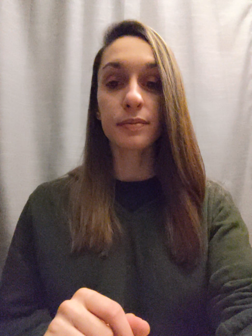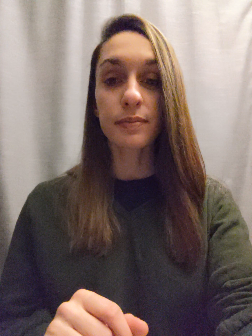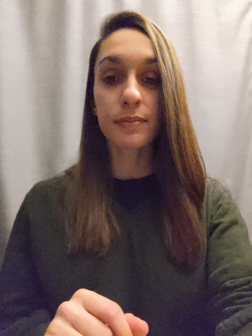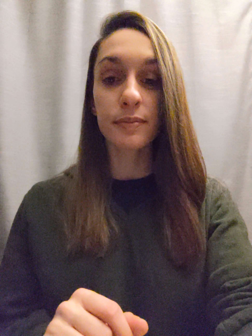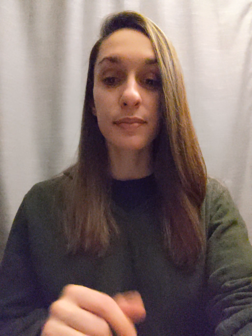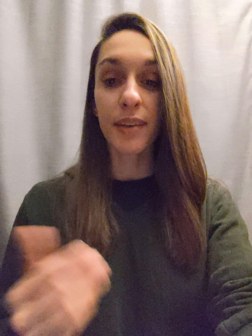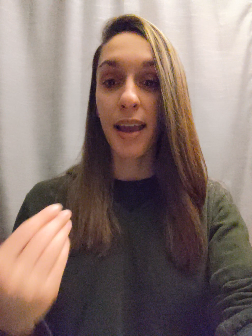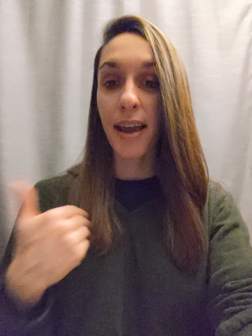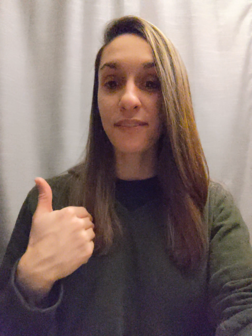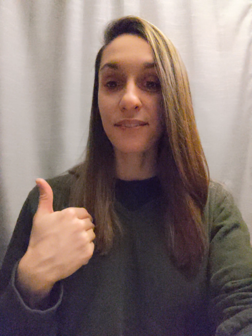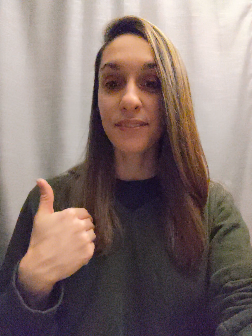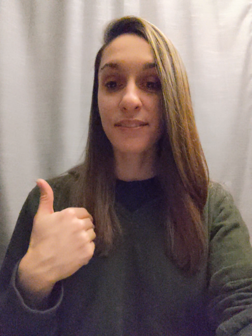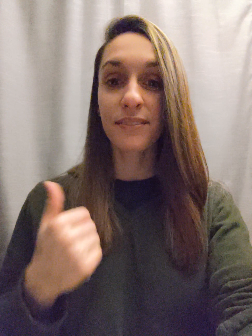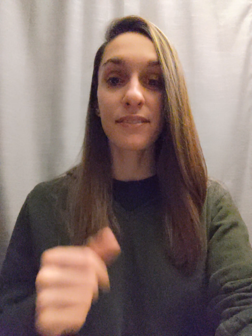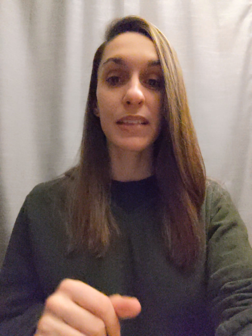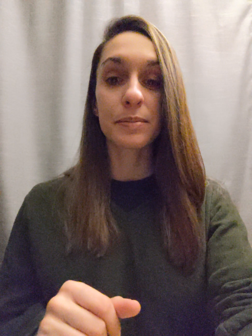have